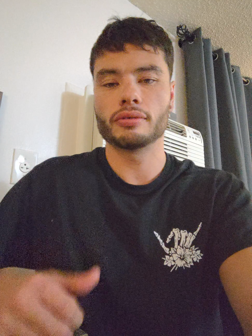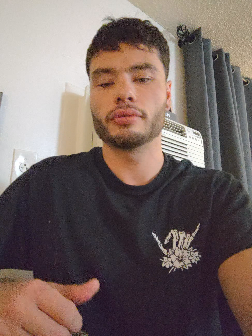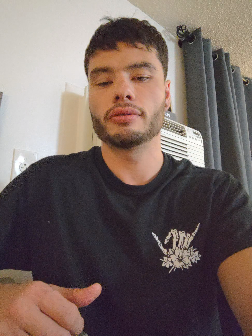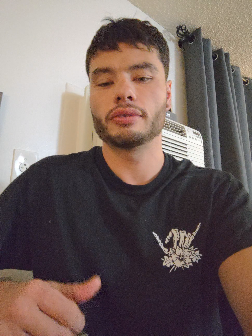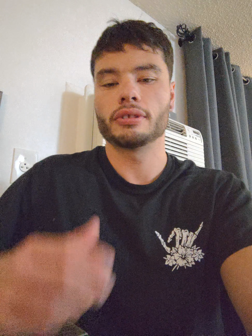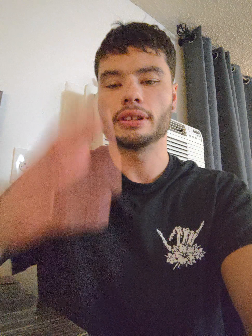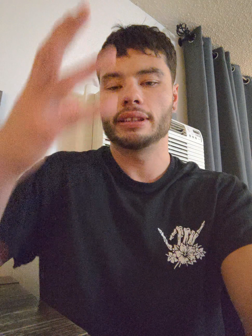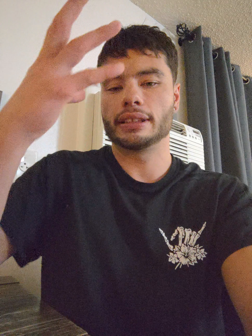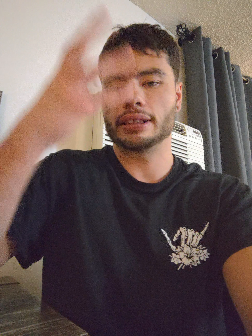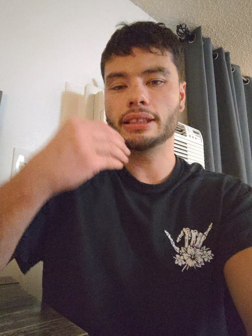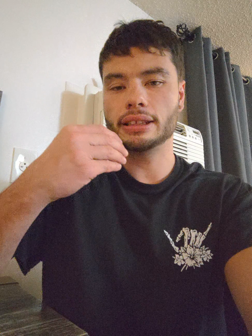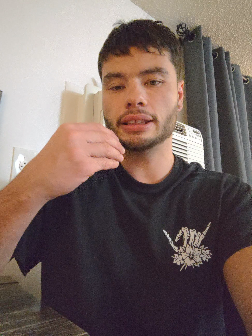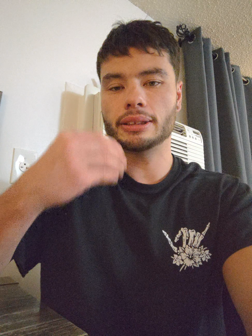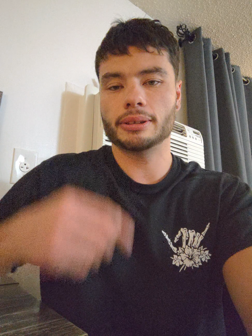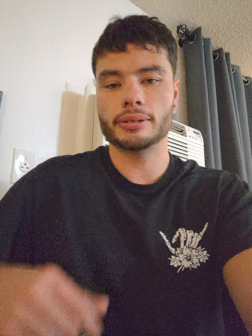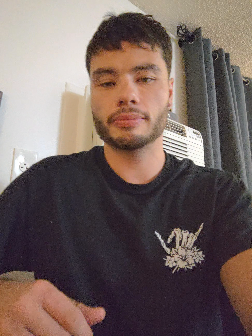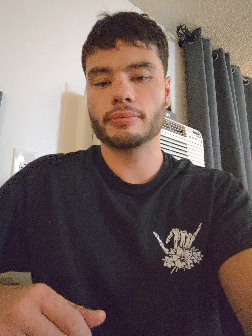sleep